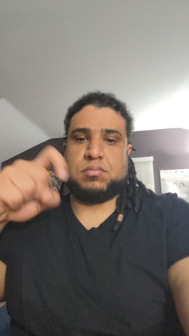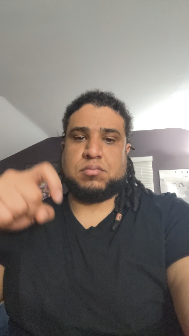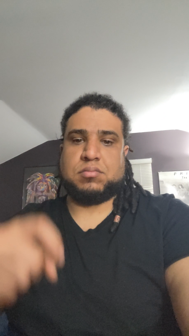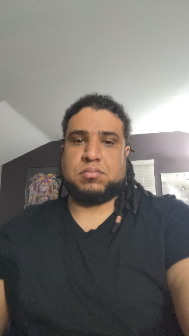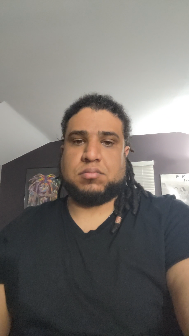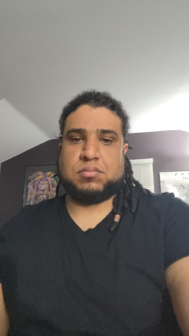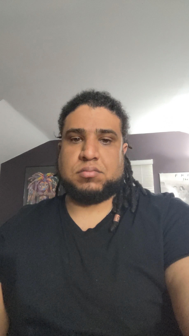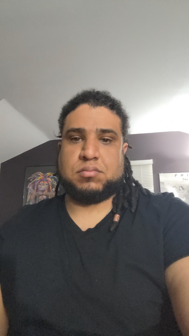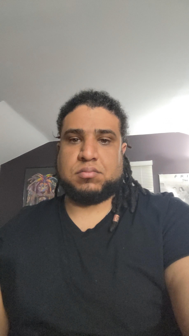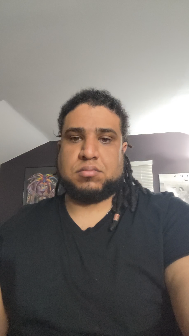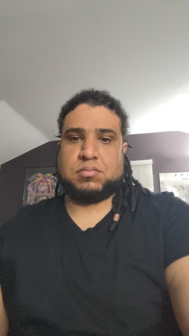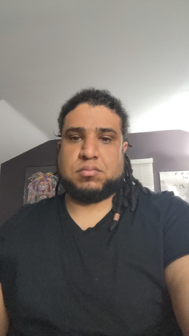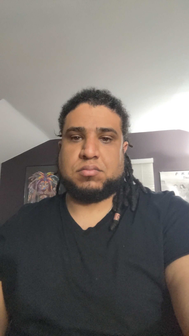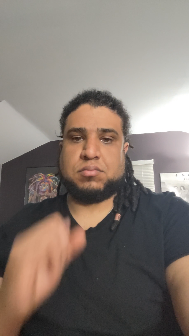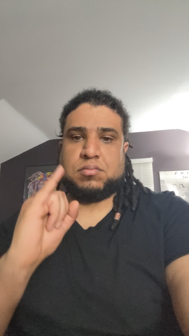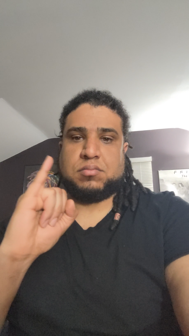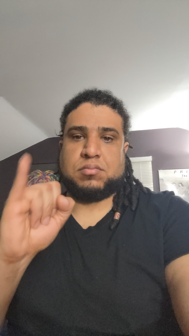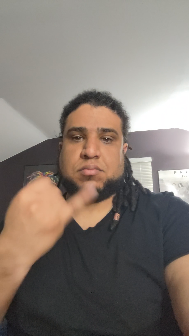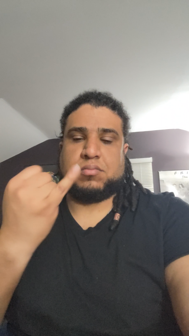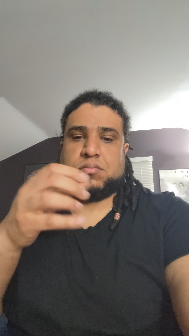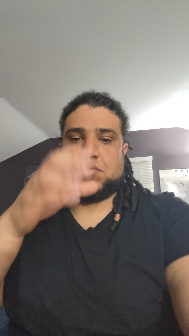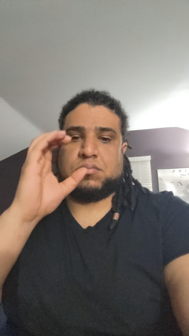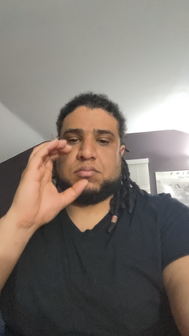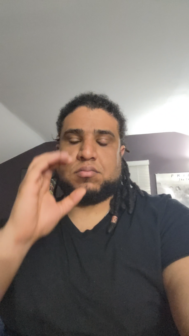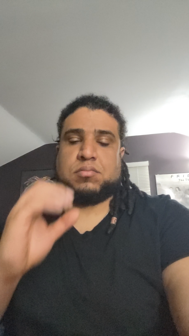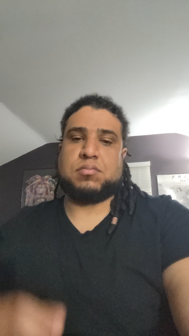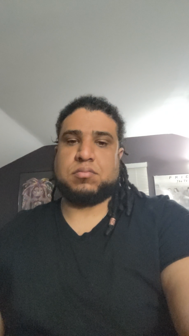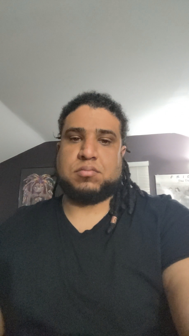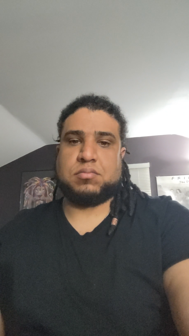juice